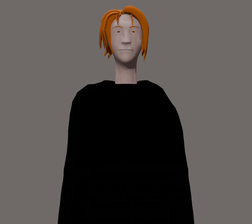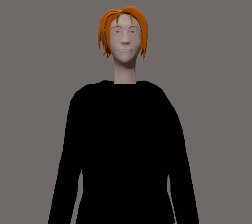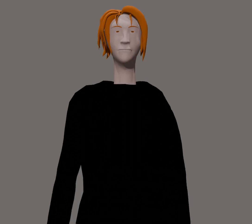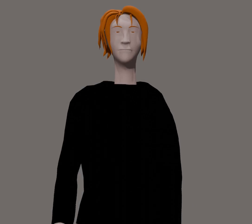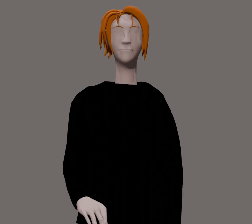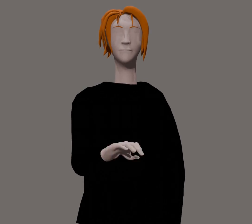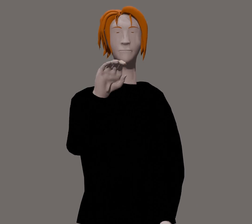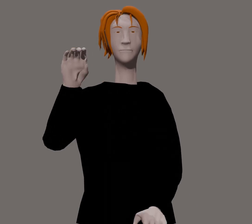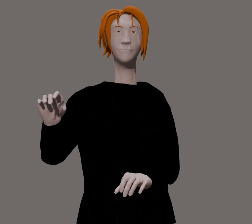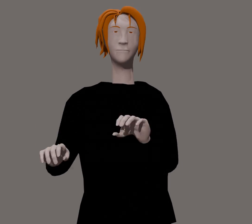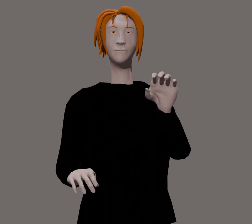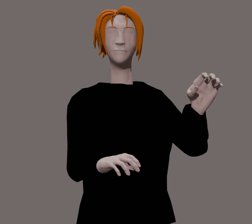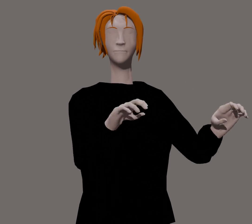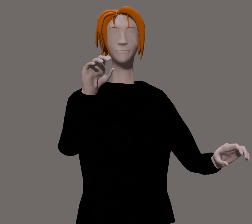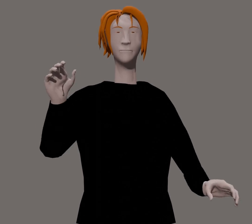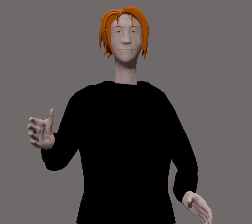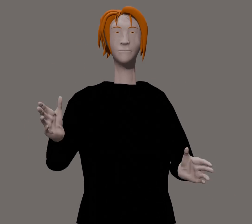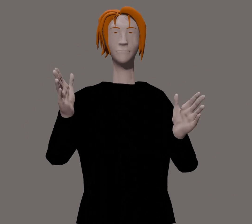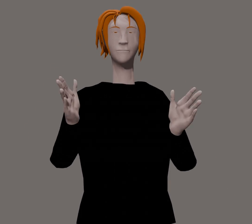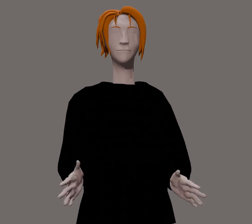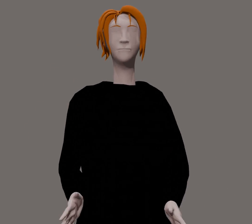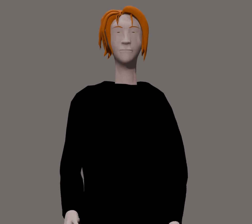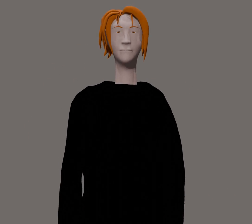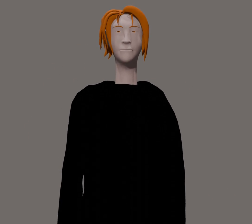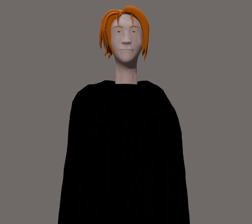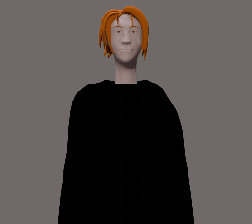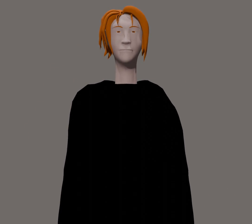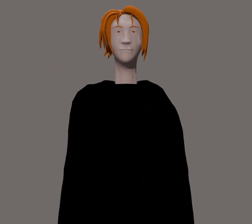Chemist